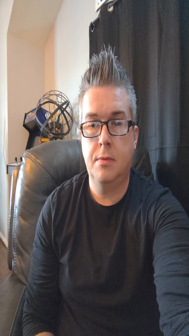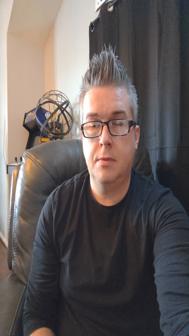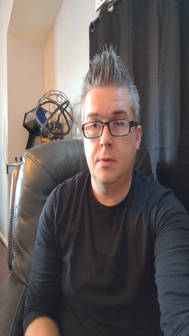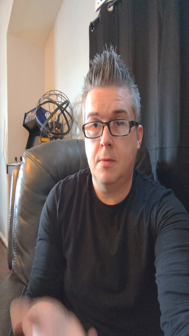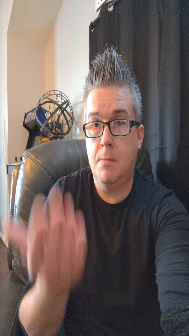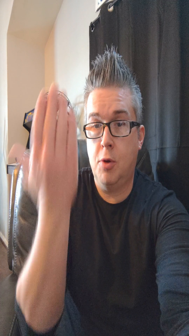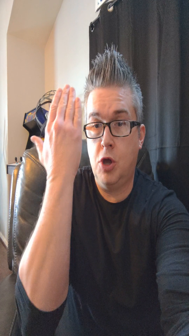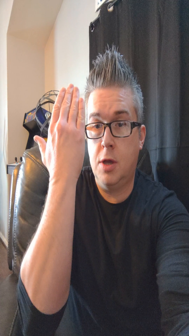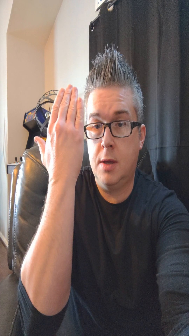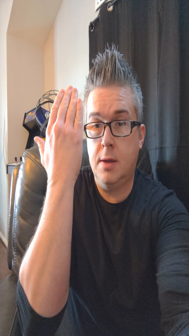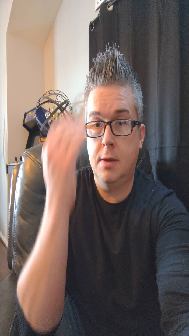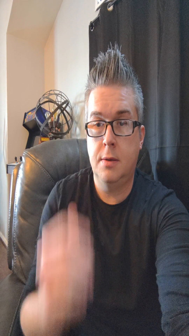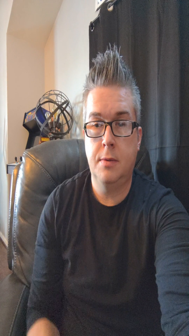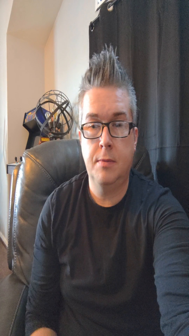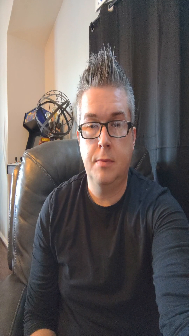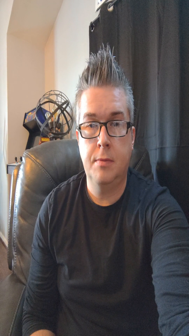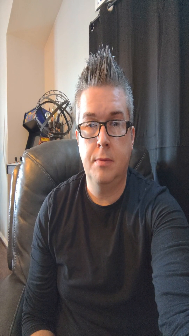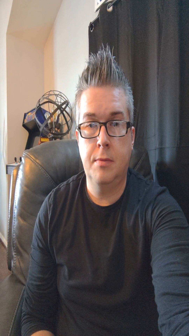morning